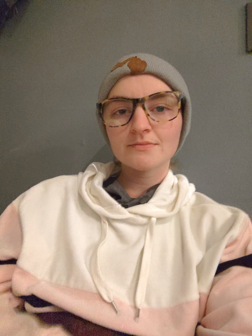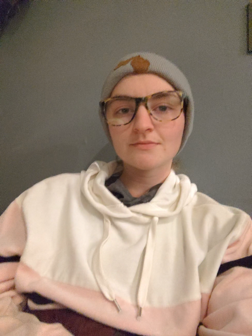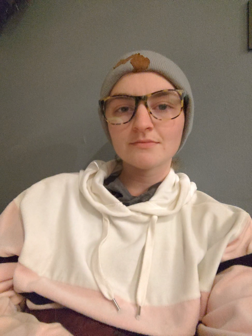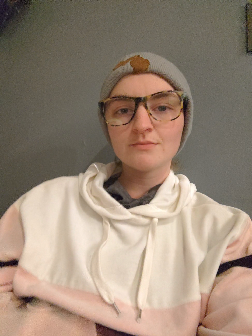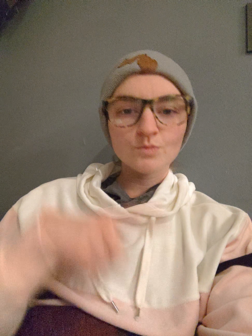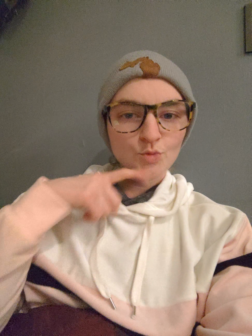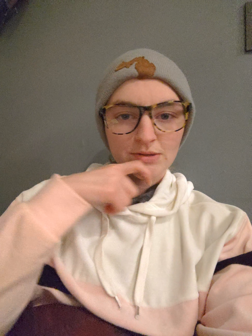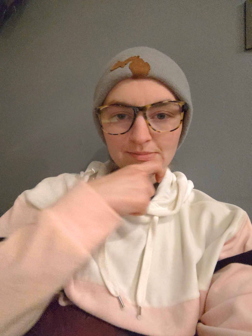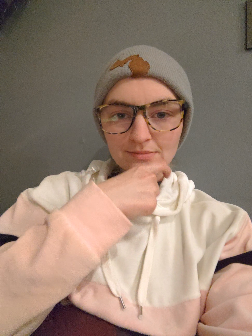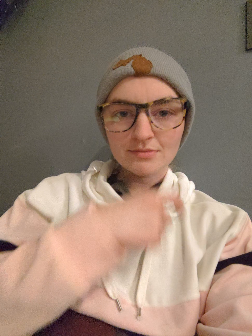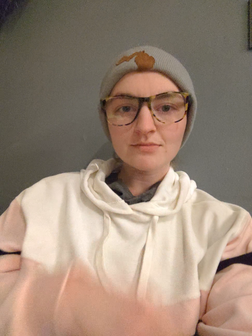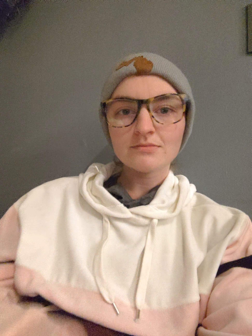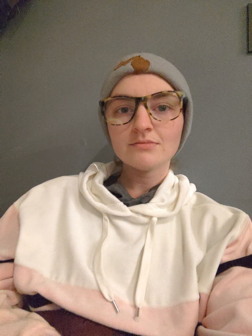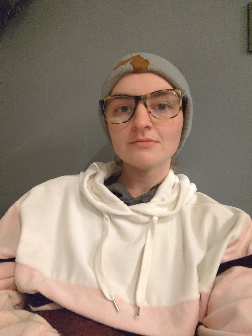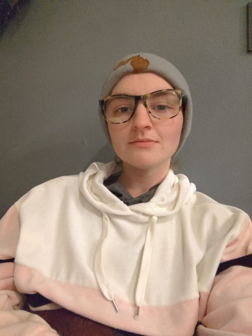cereal